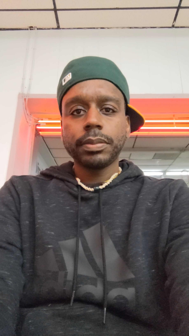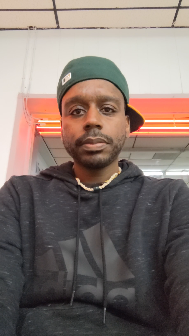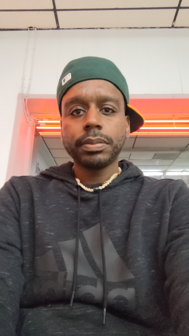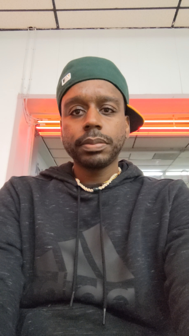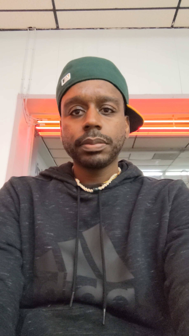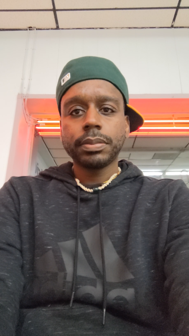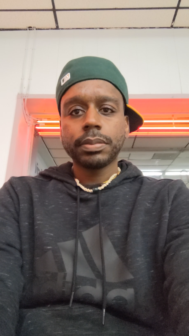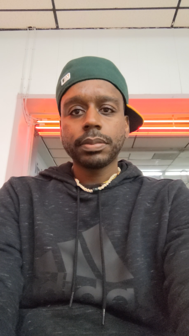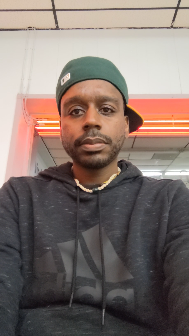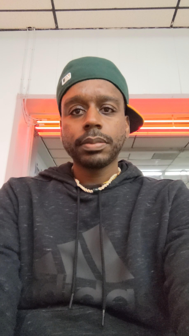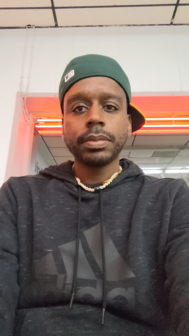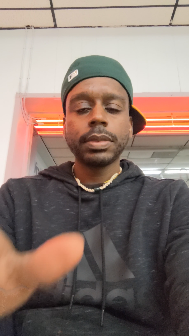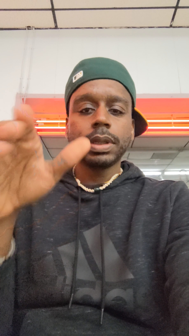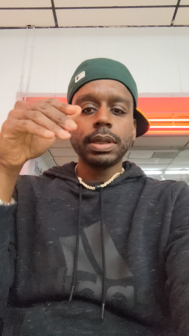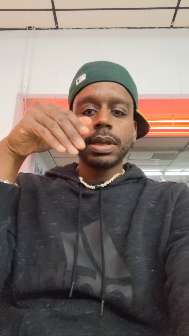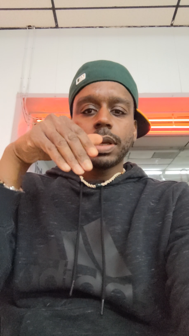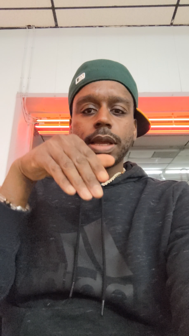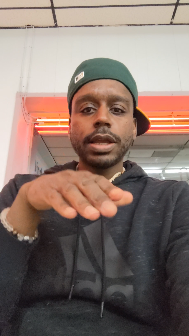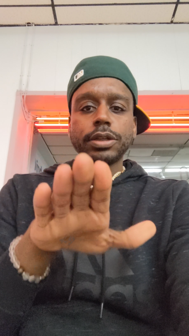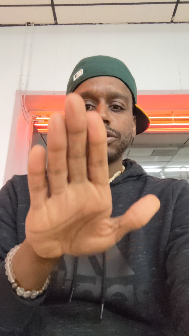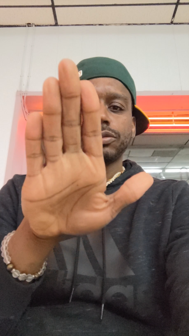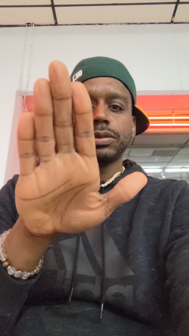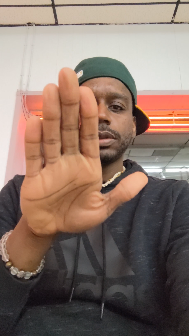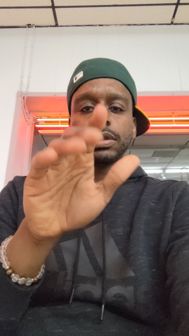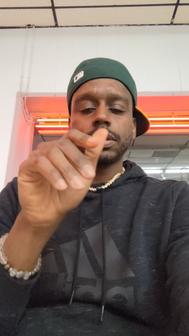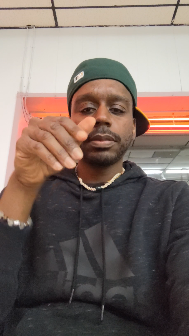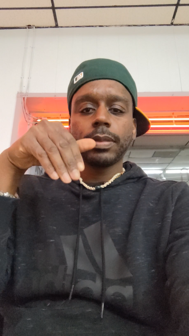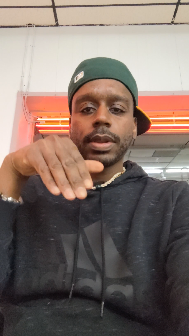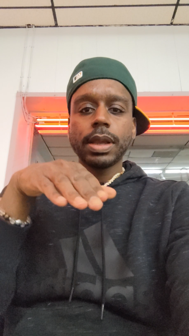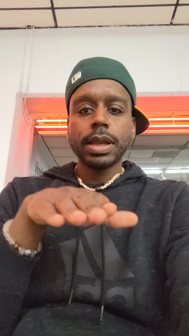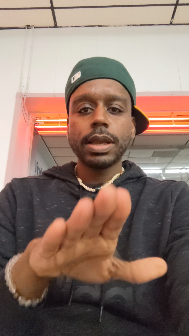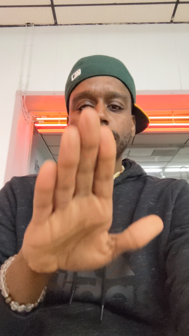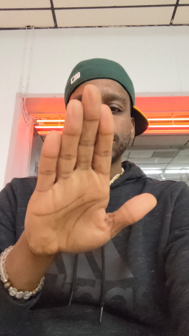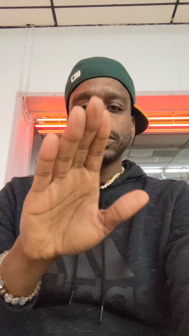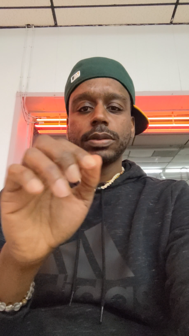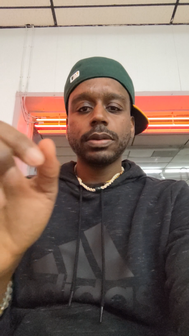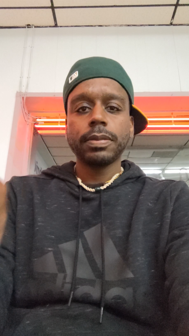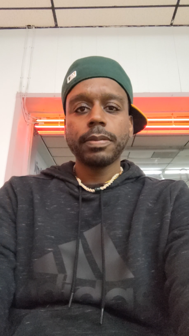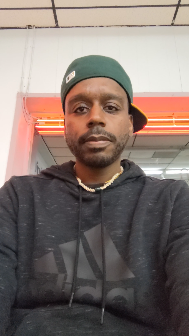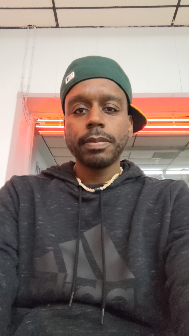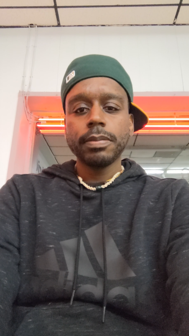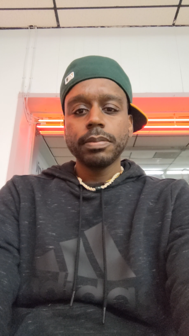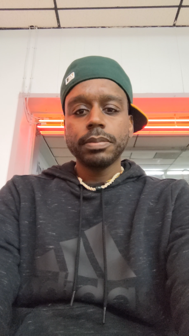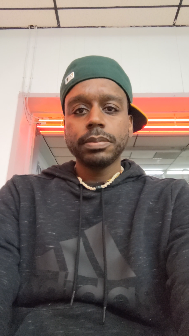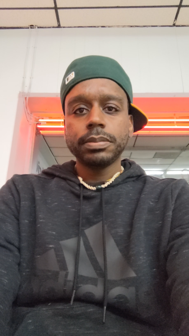enter